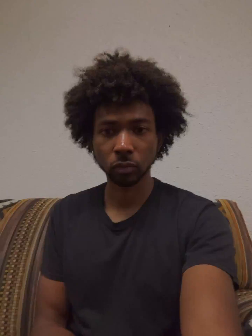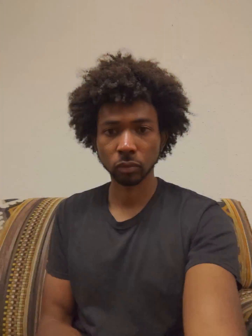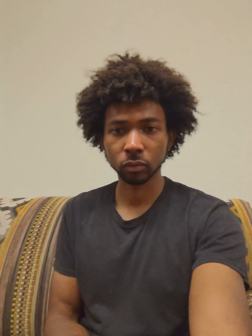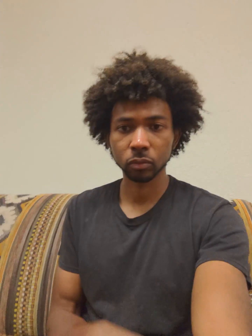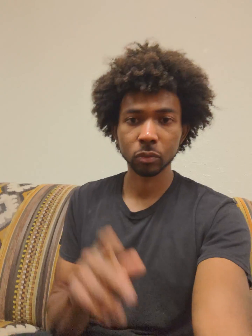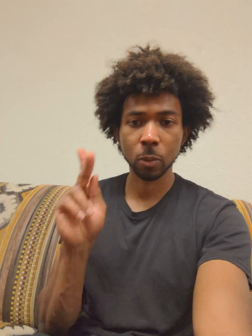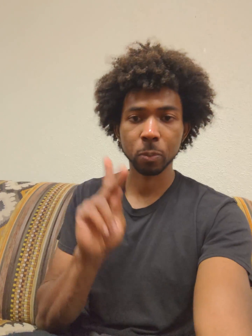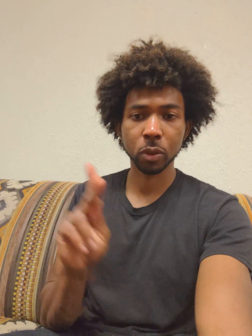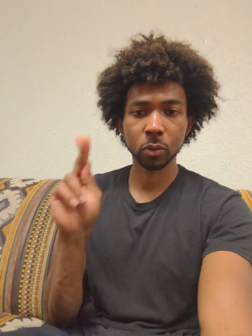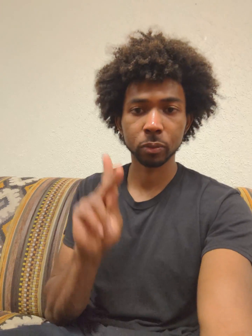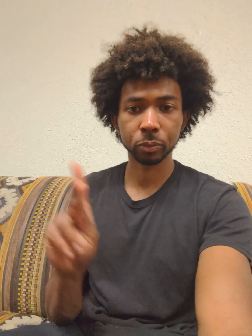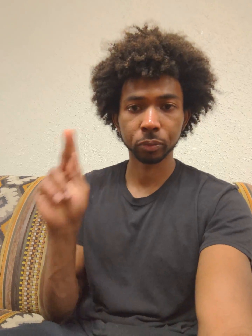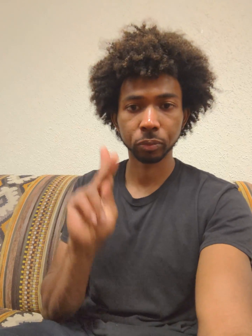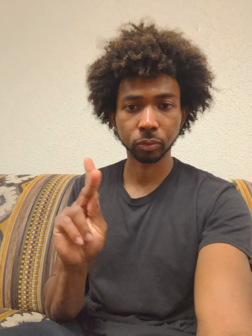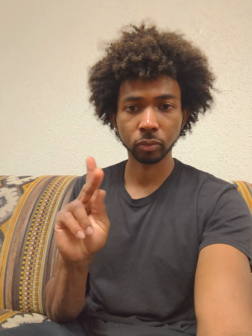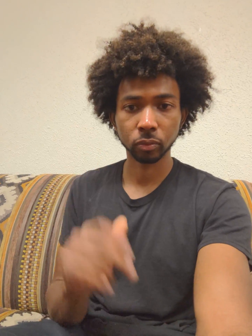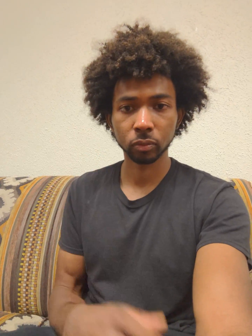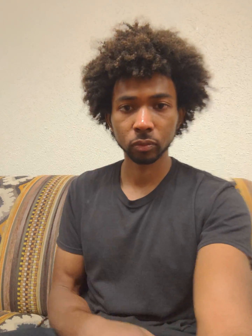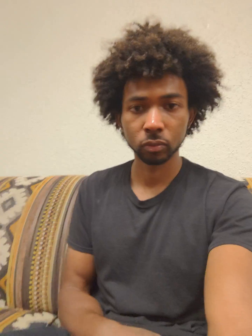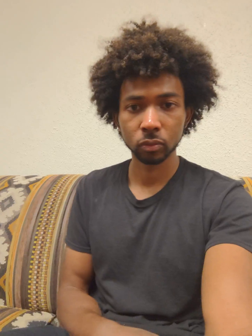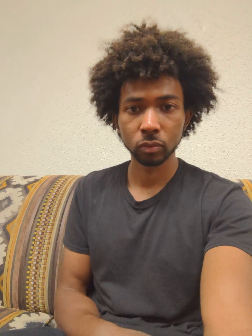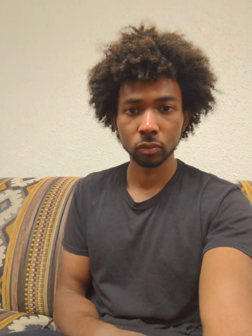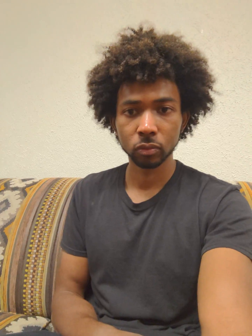people